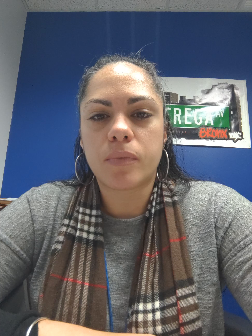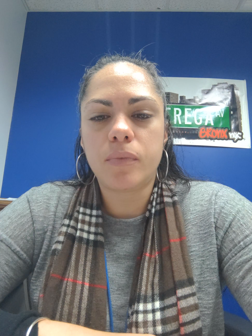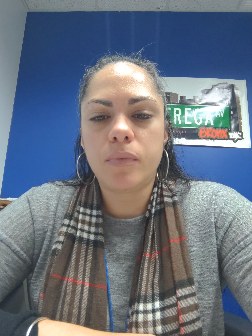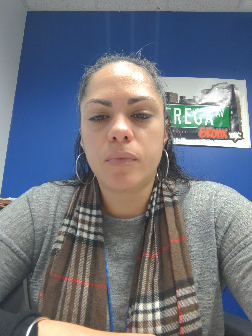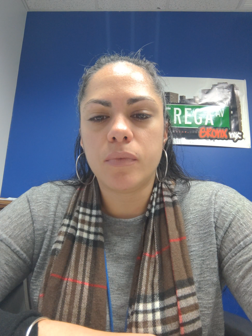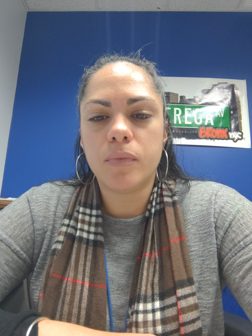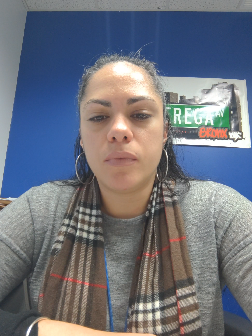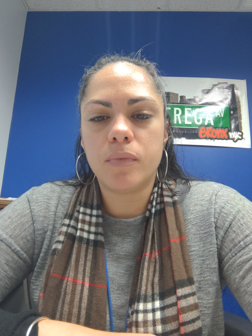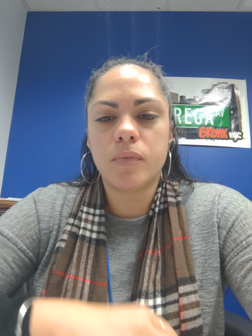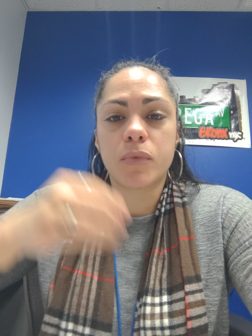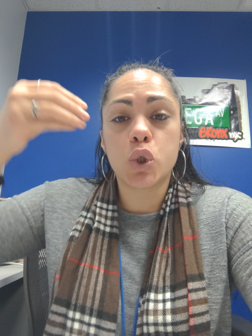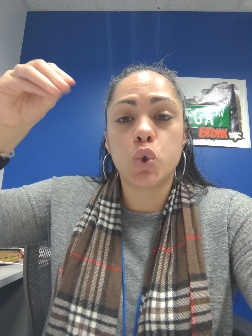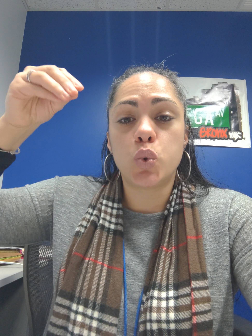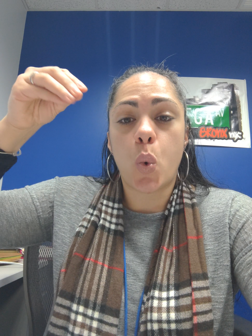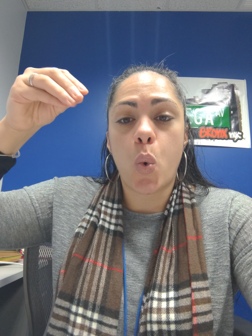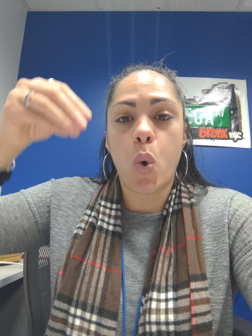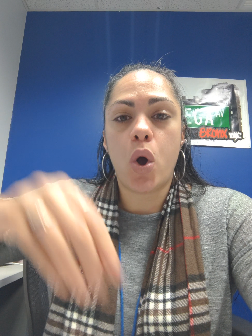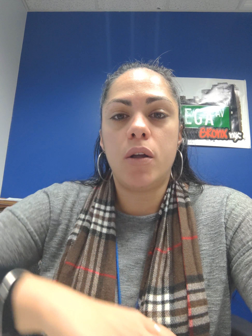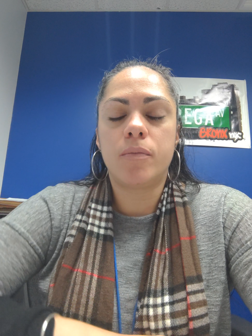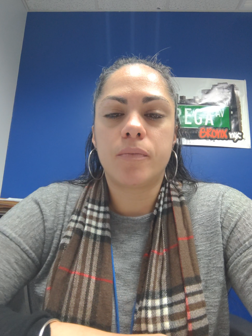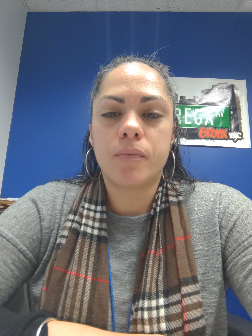store